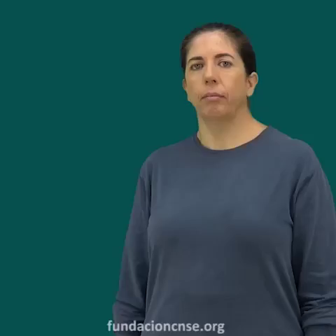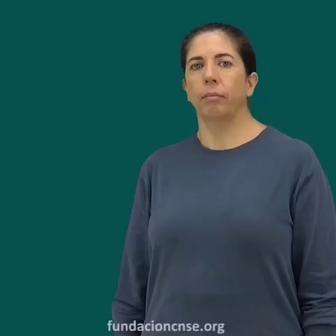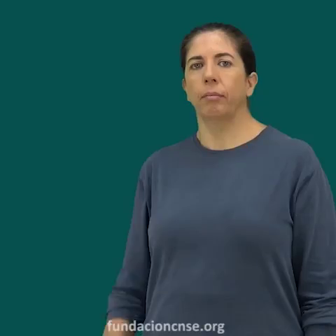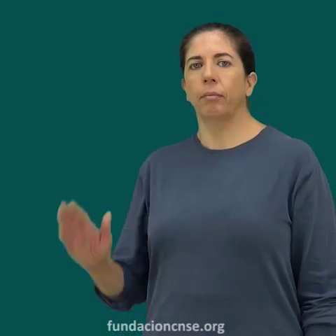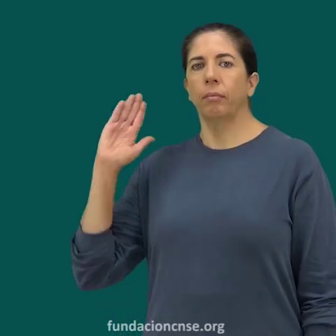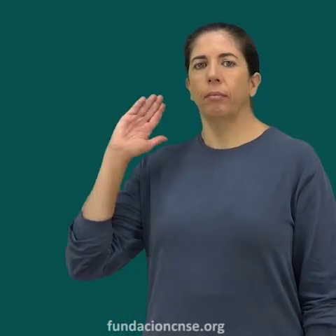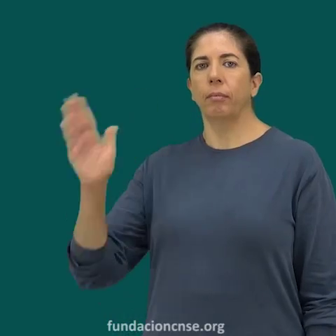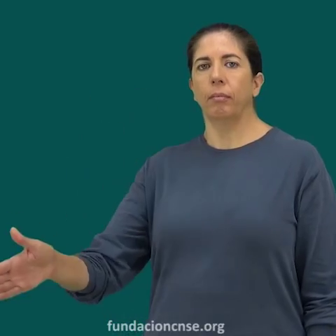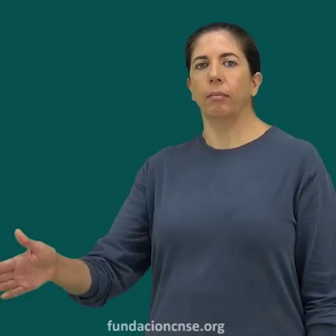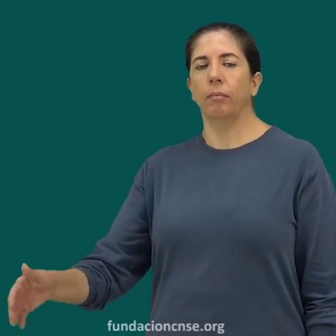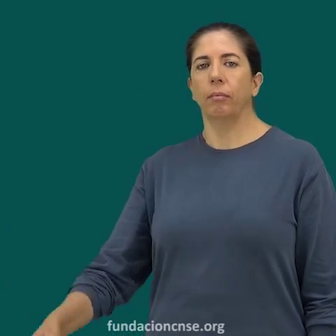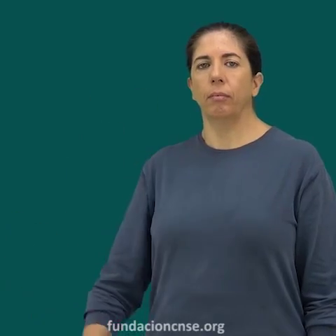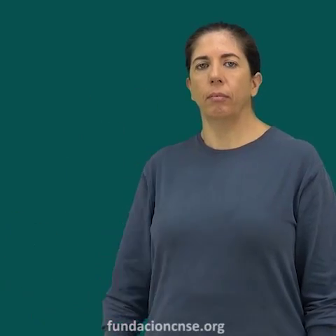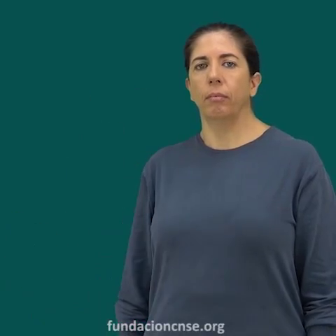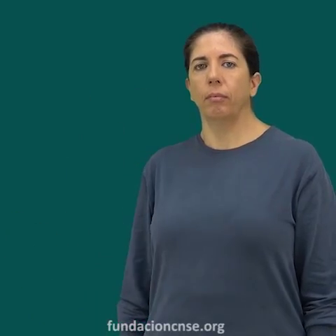afectar